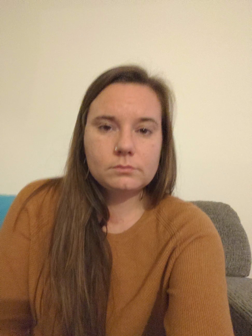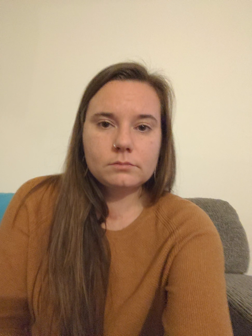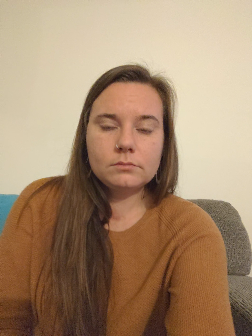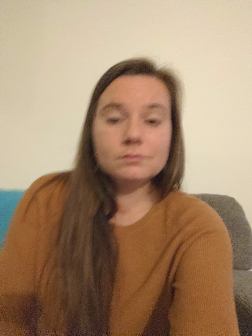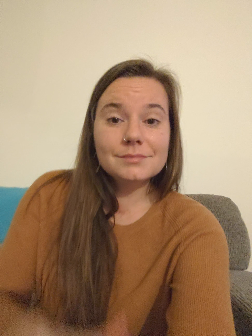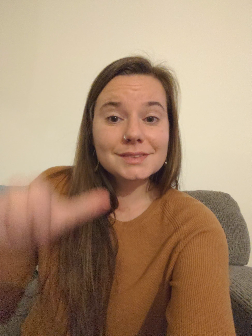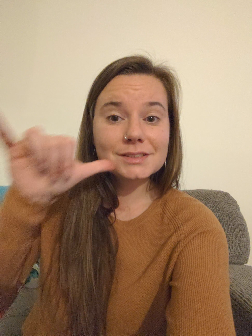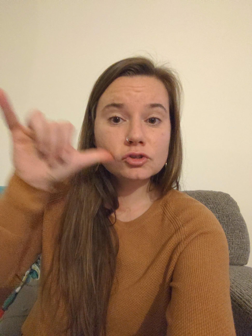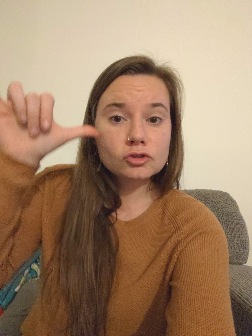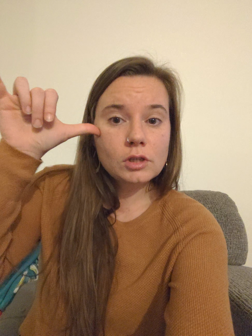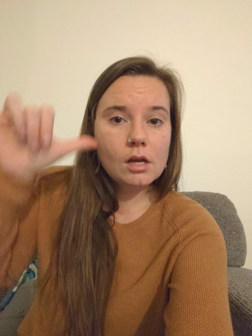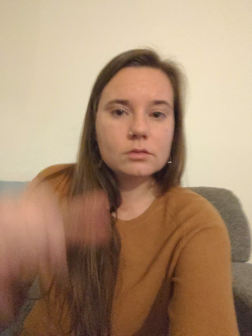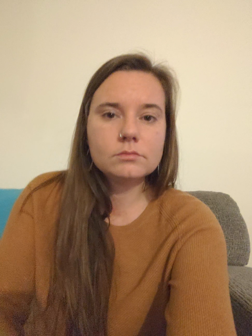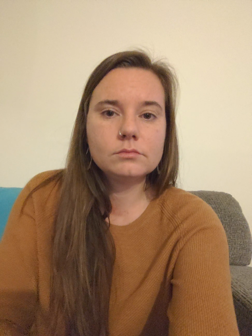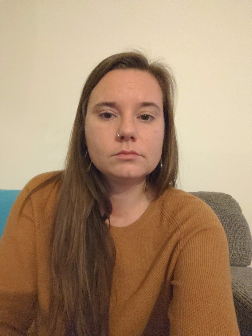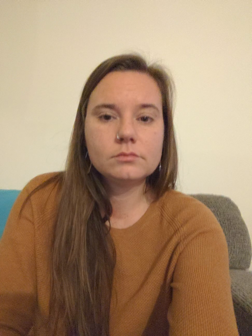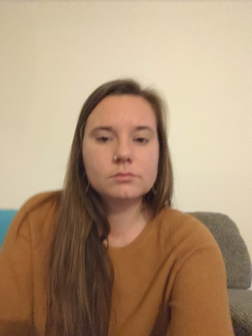yesterday